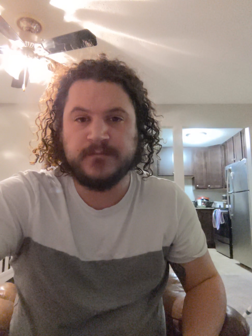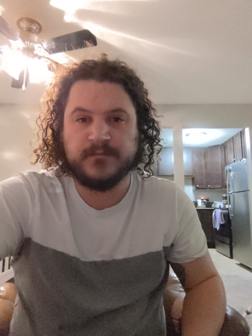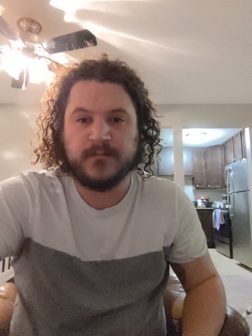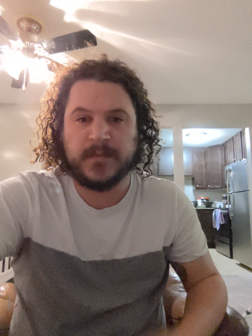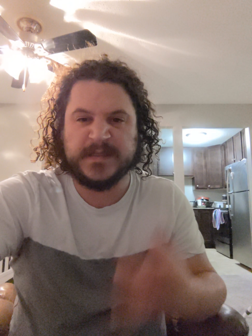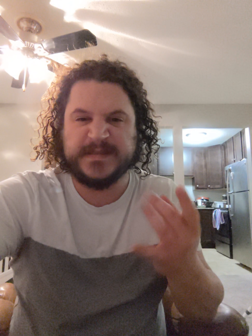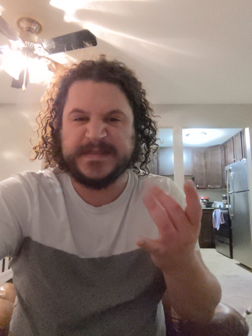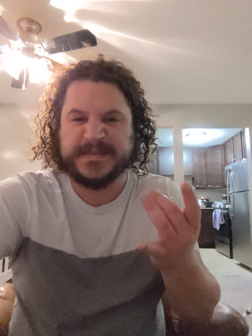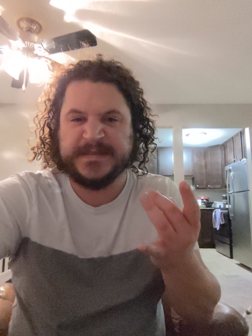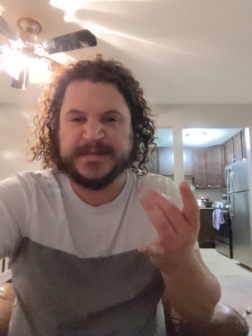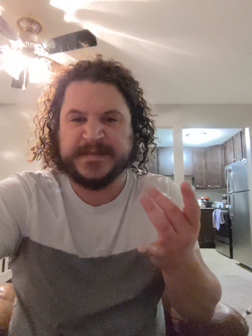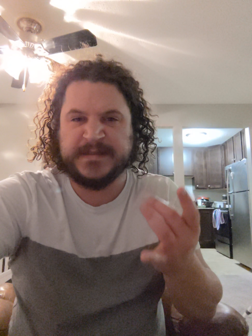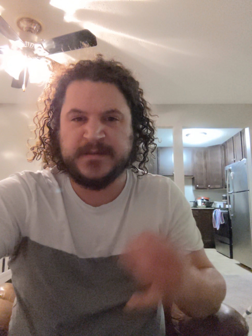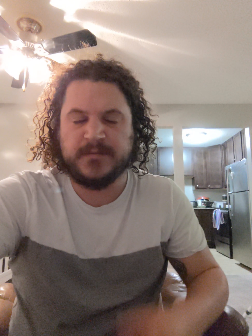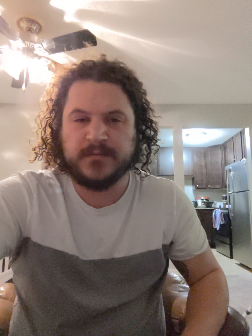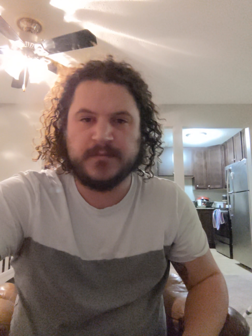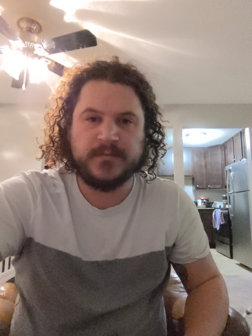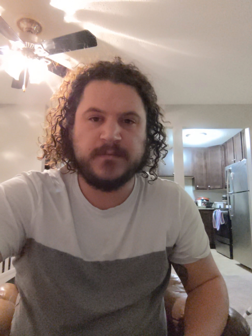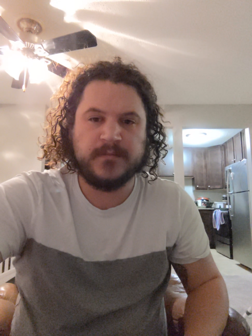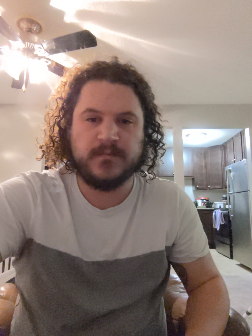sticky